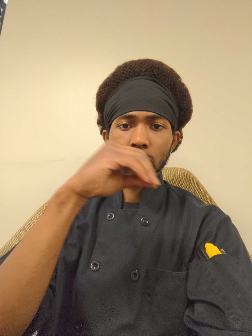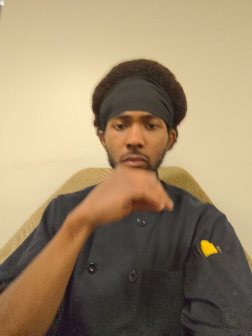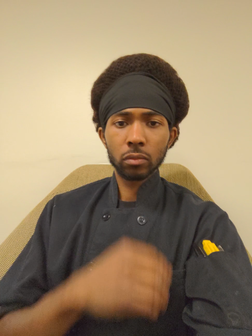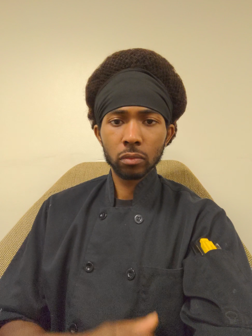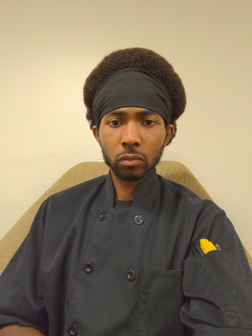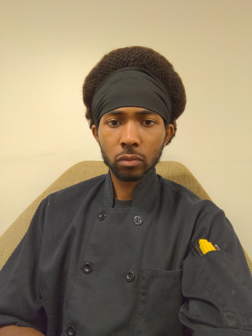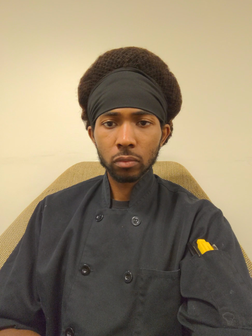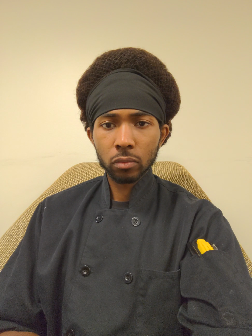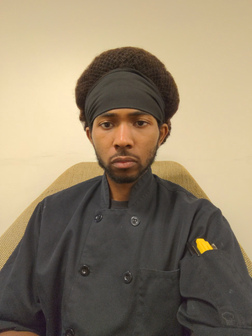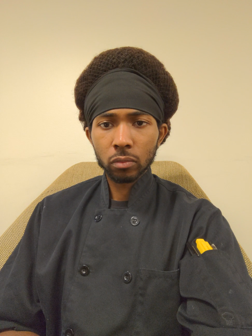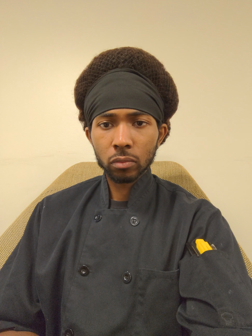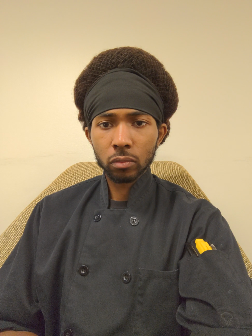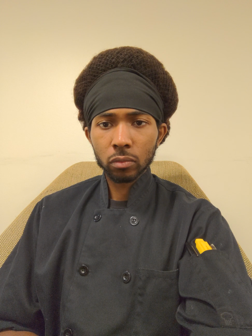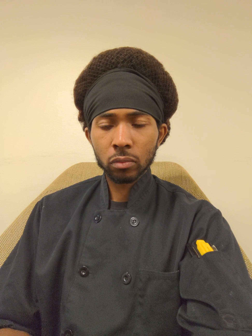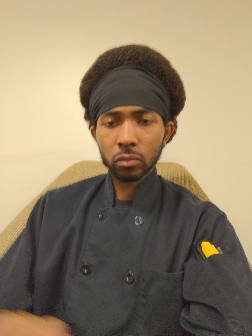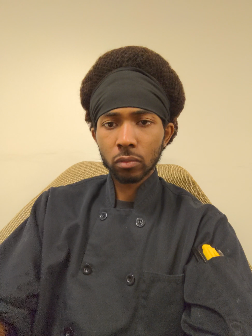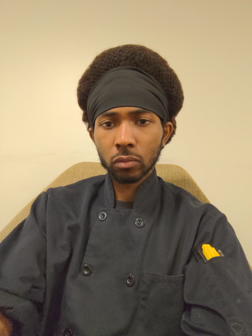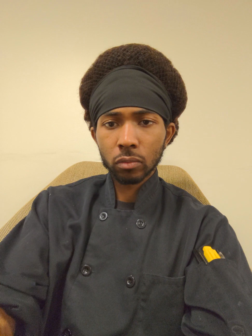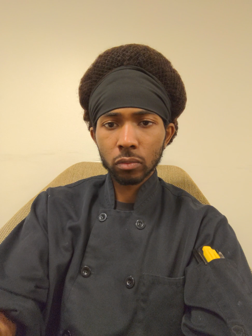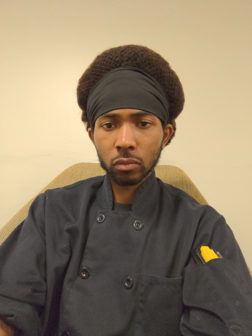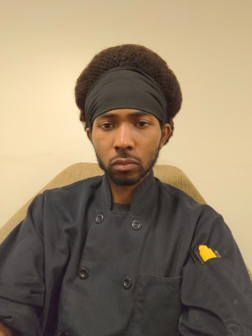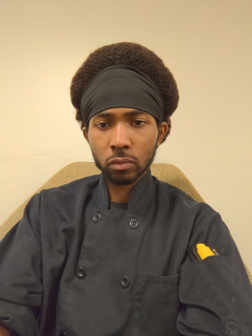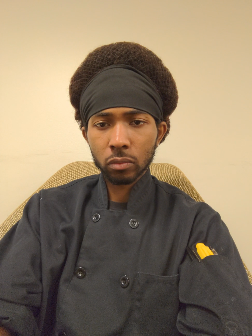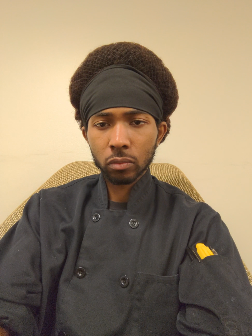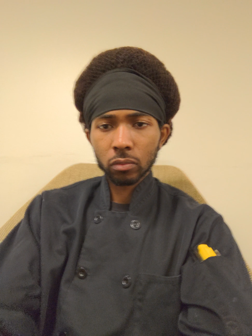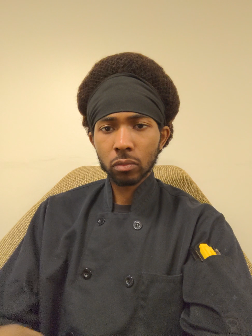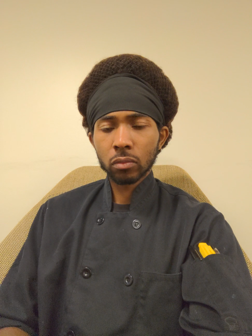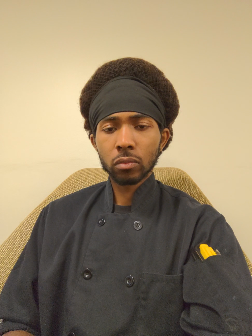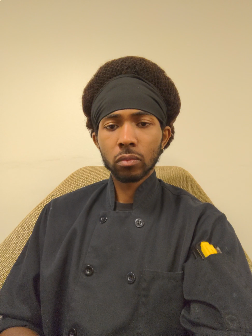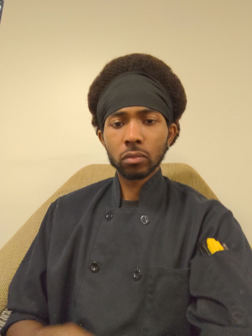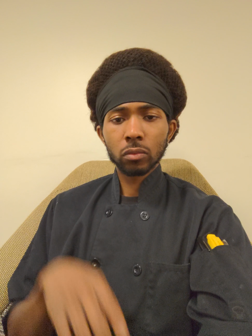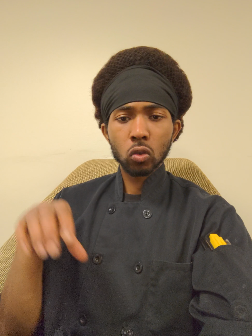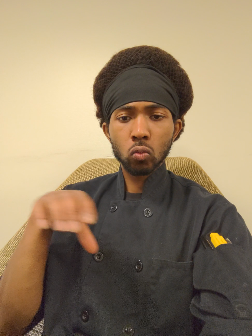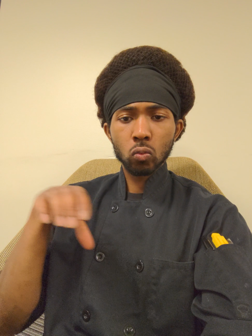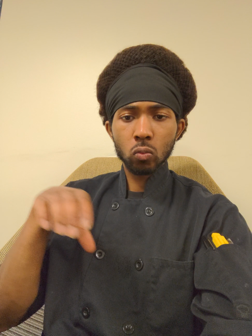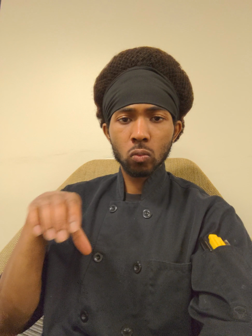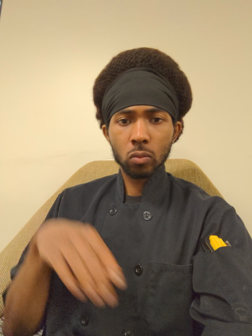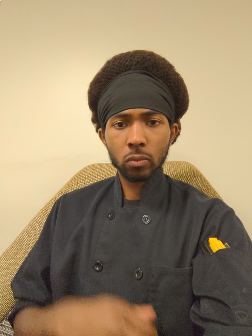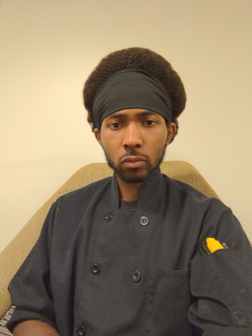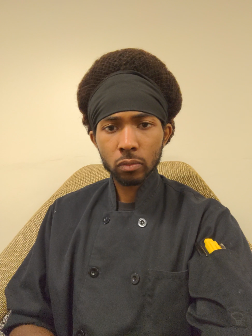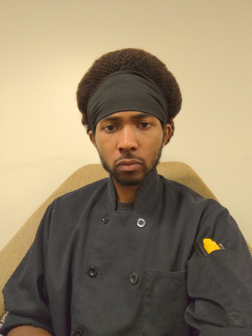does